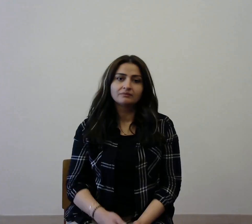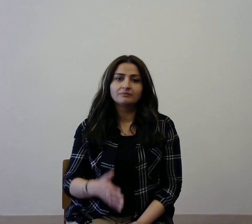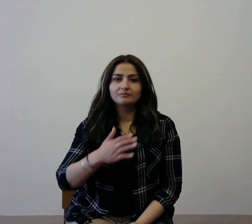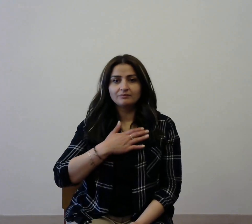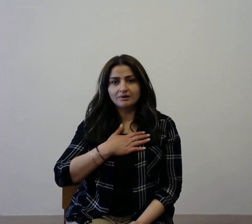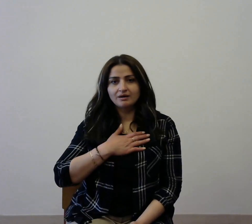mən